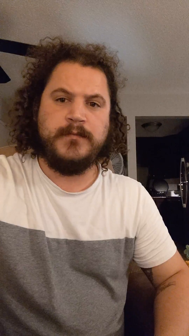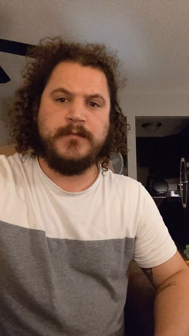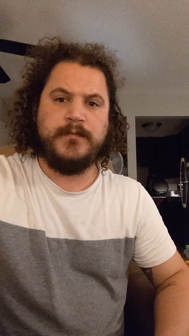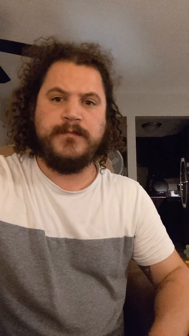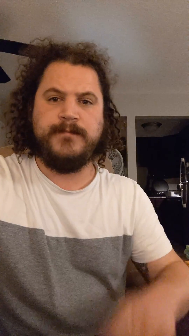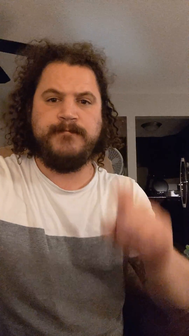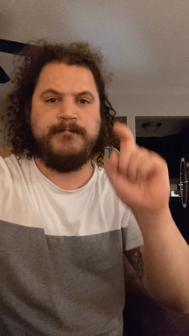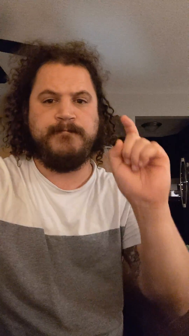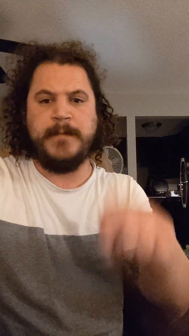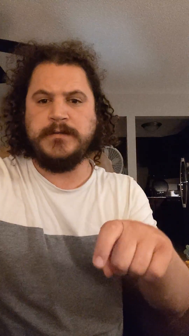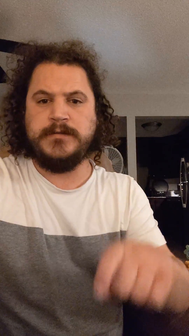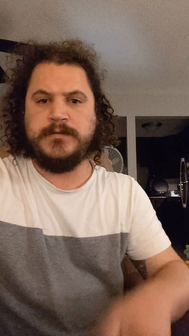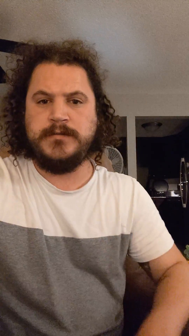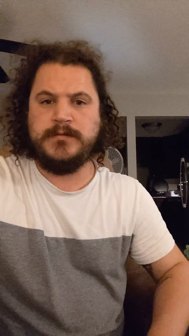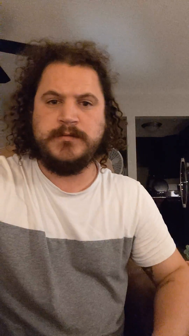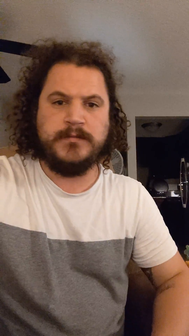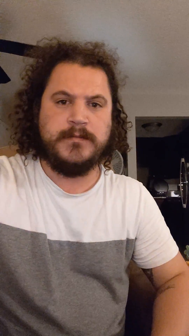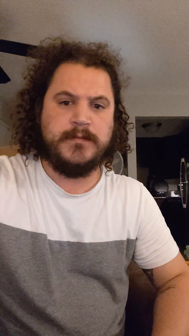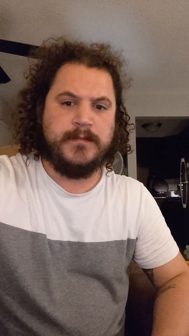must